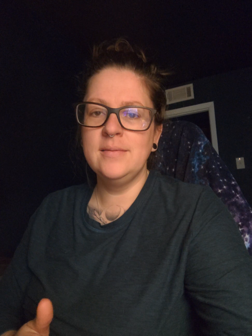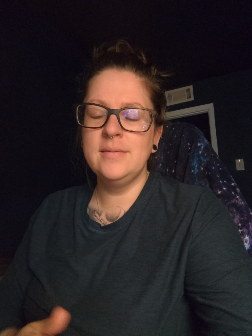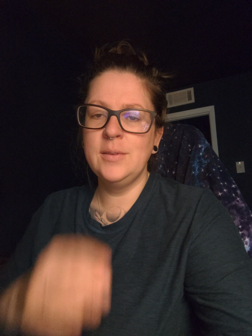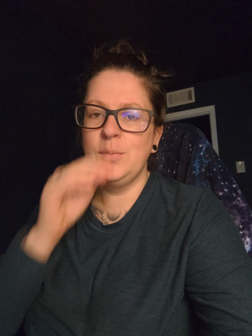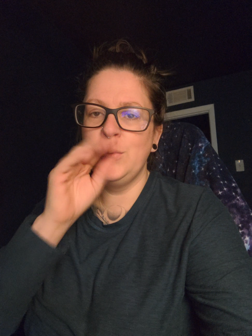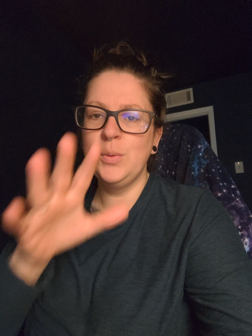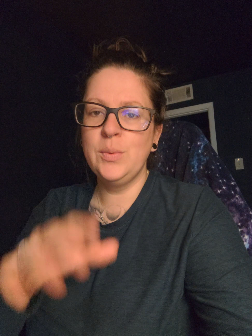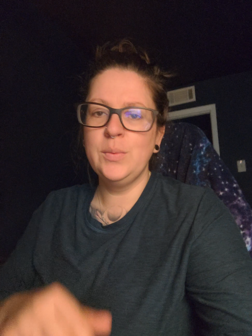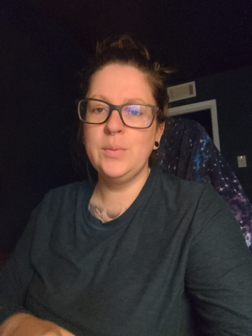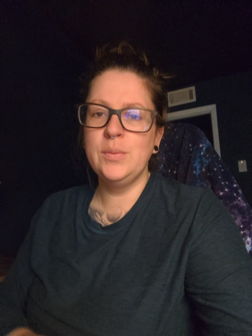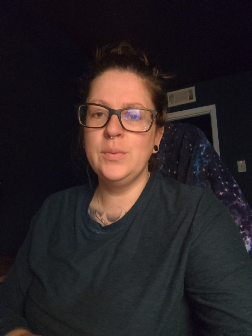blow